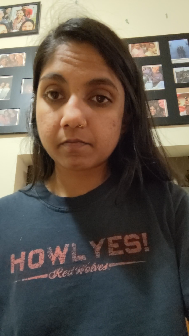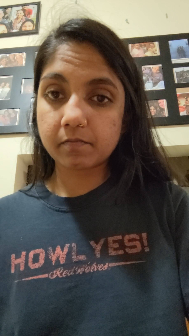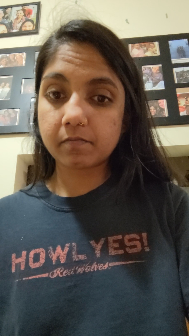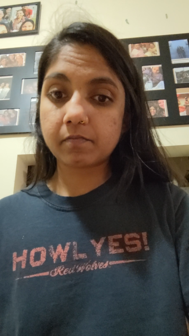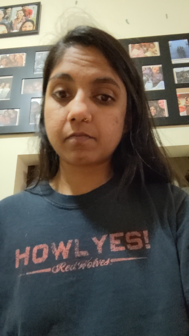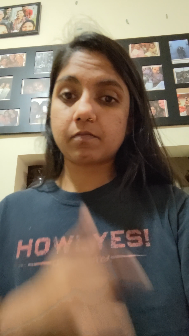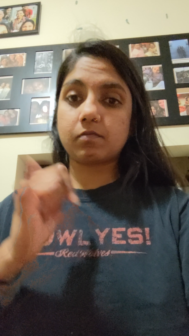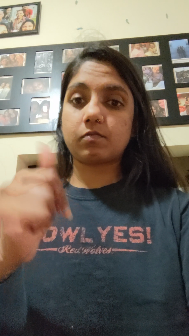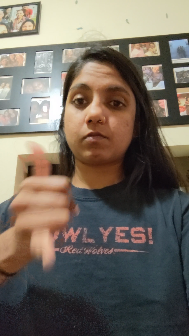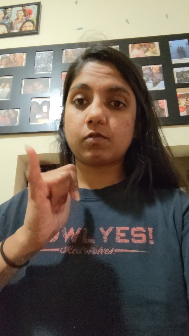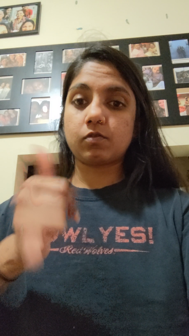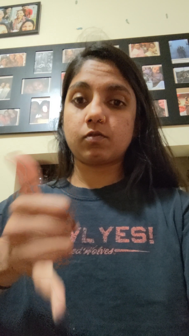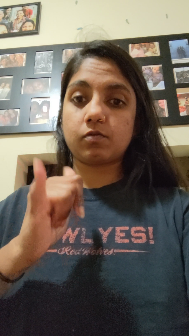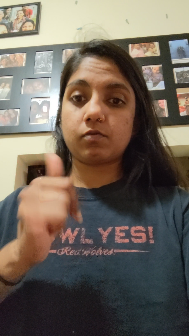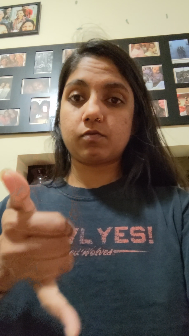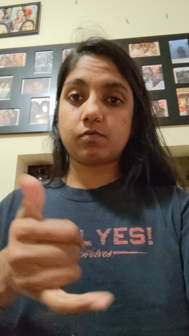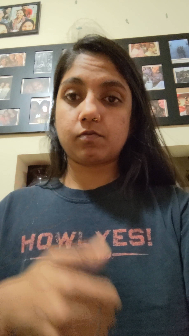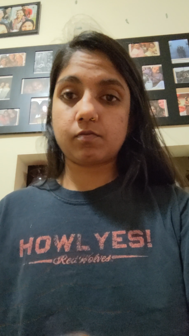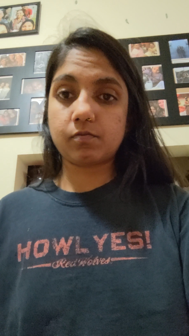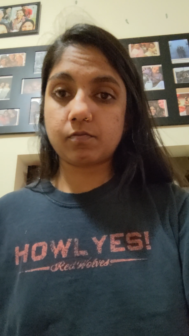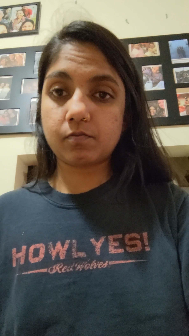rocking chair